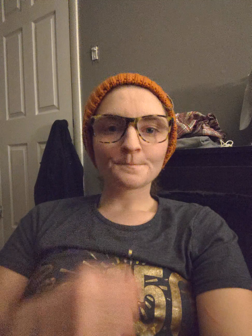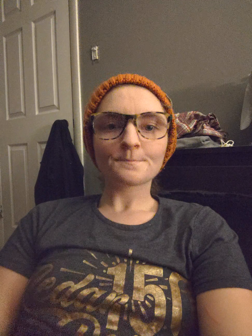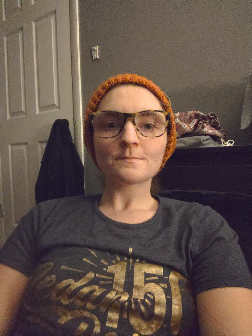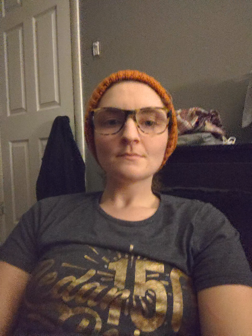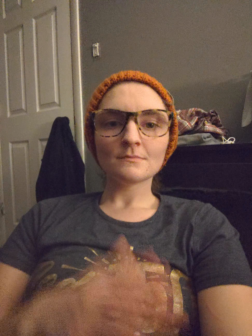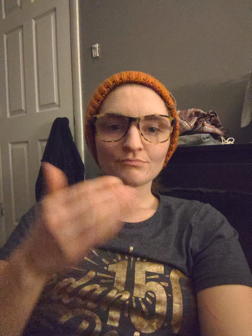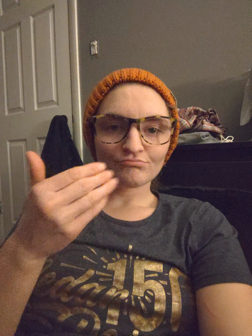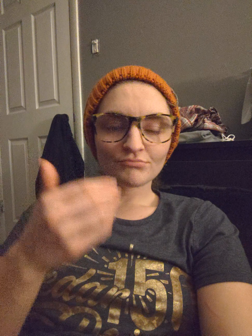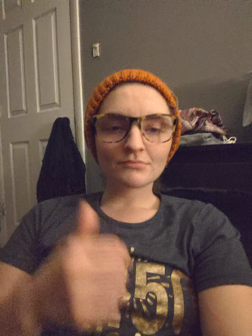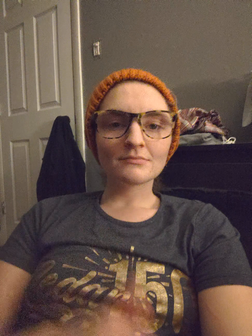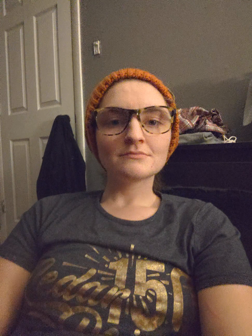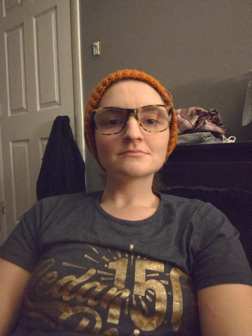flag